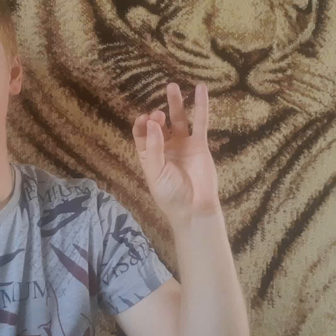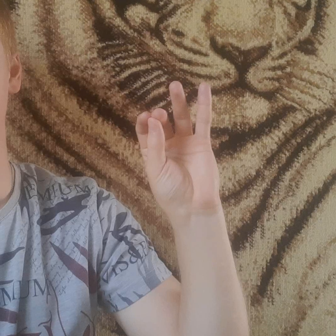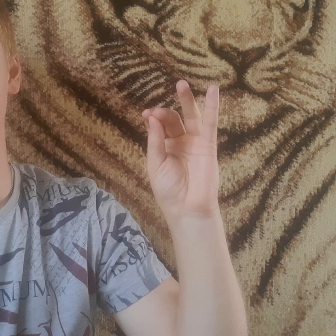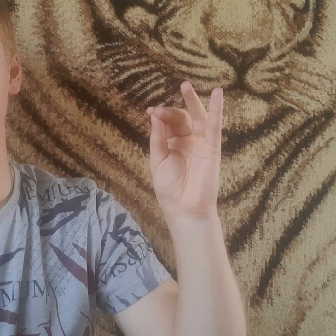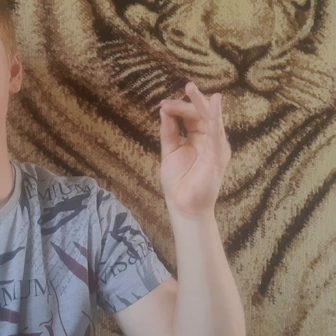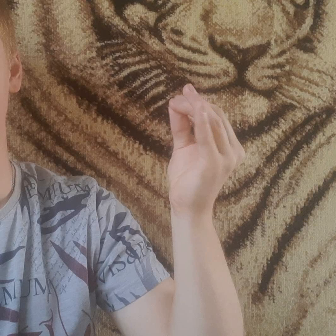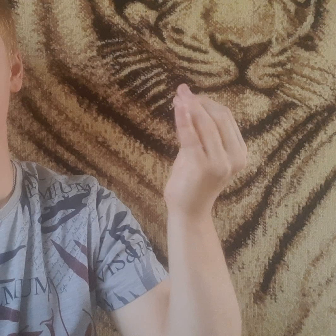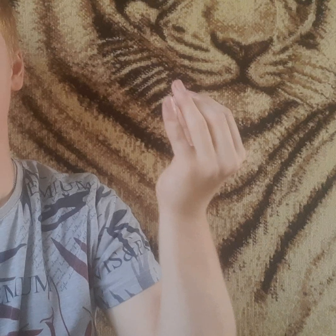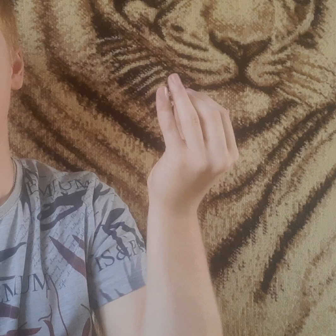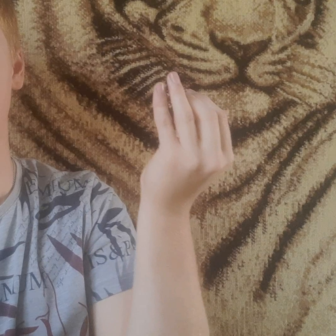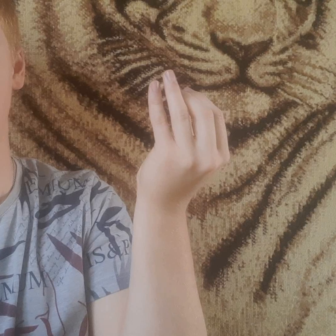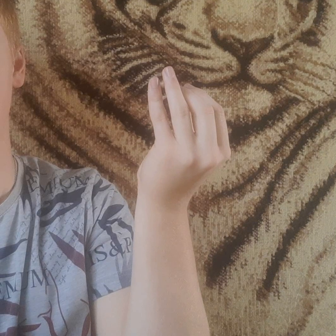Й